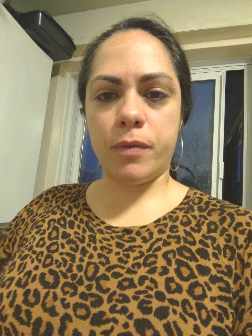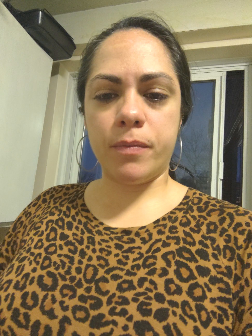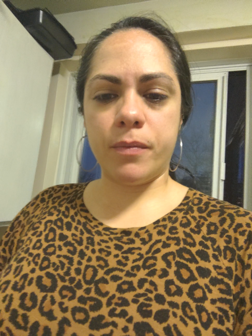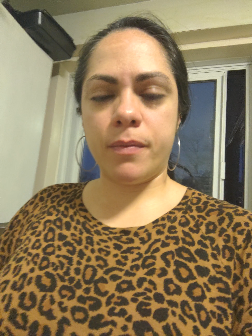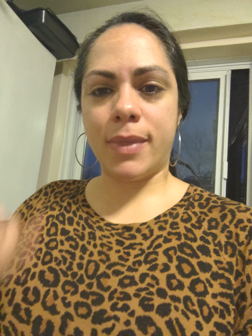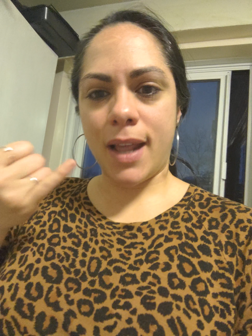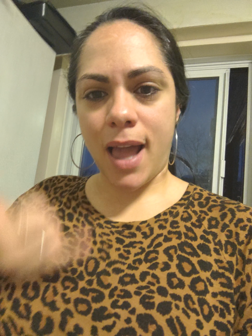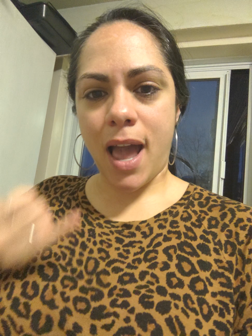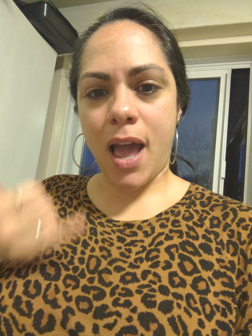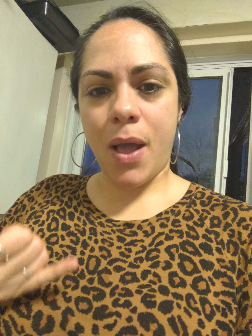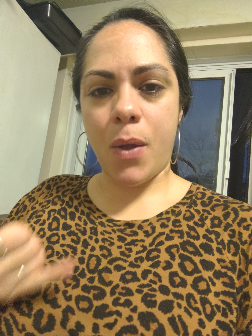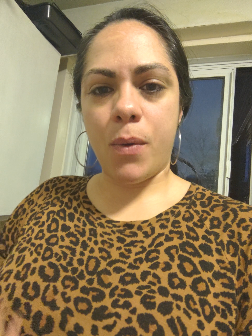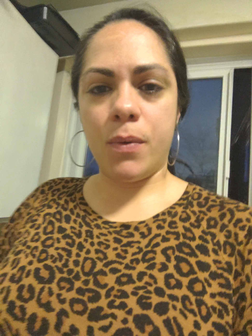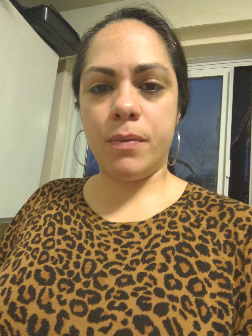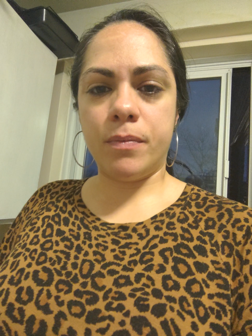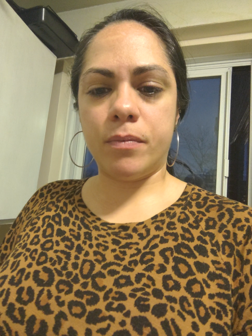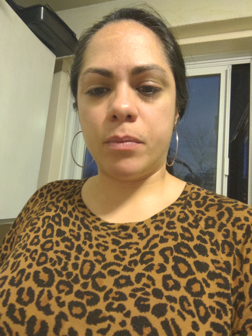now